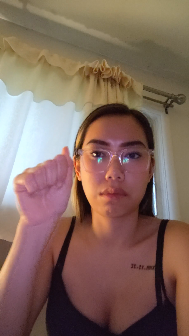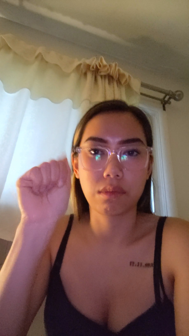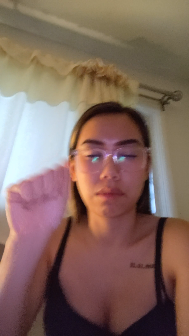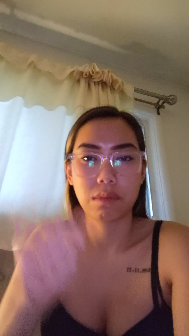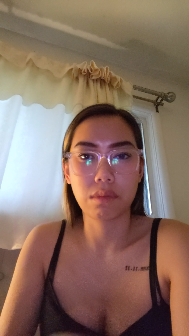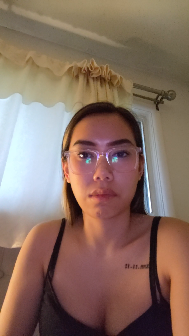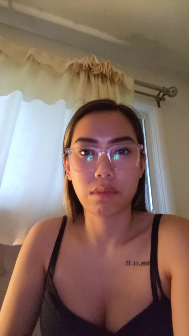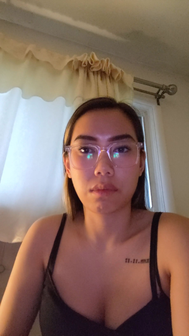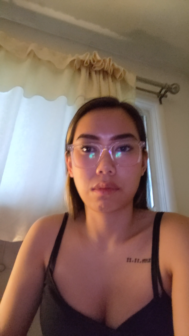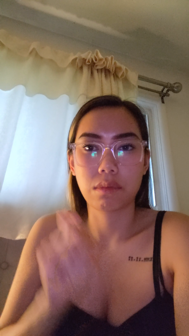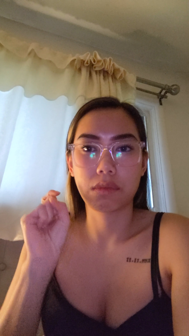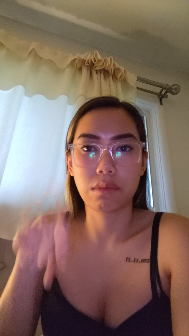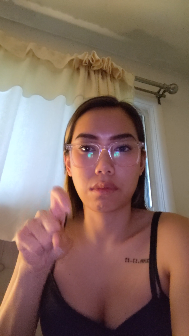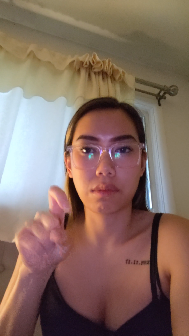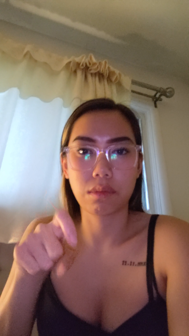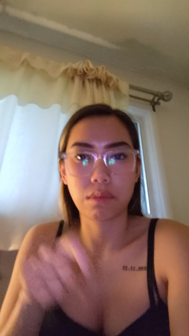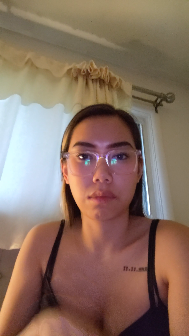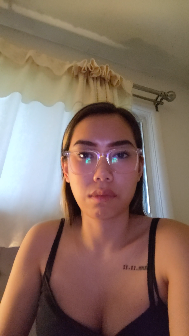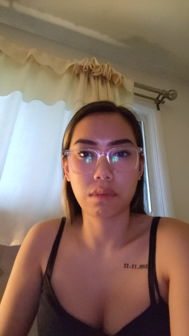should